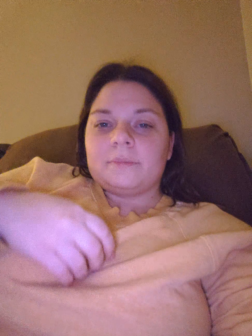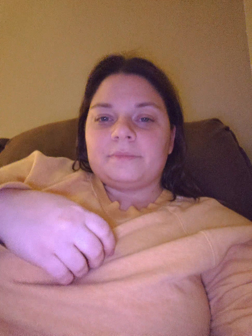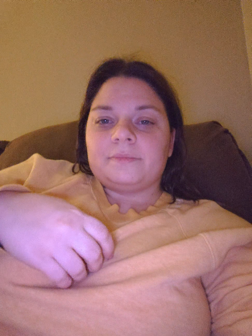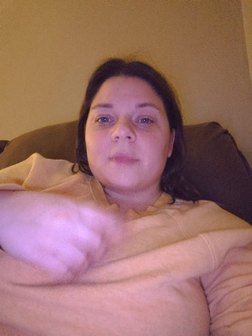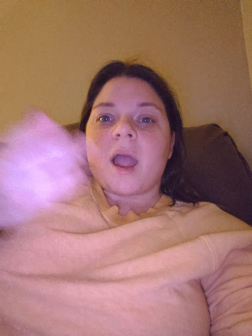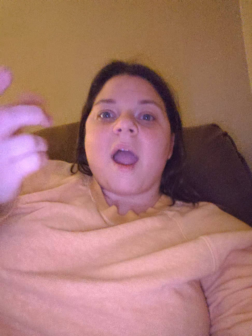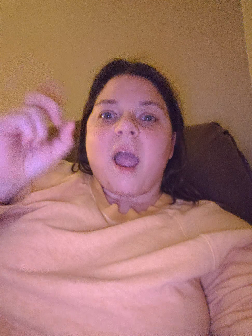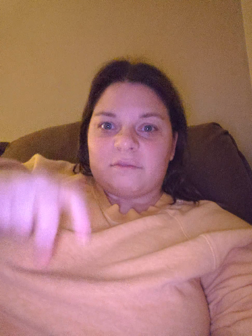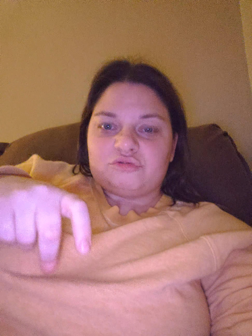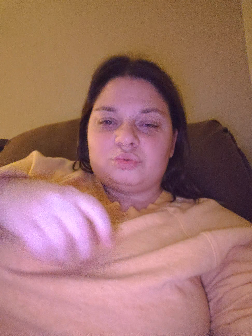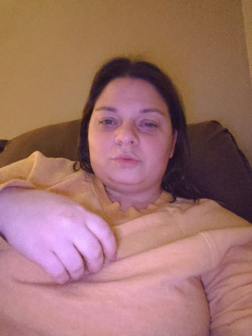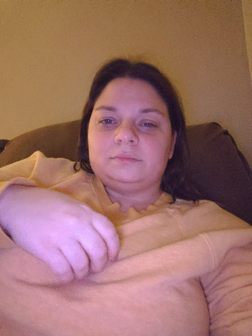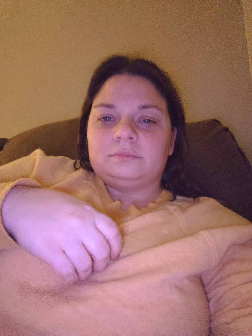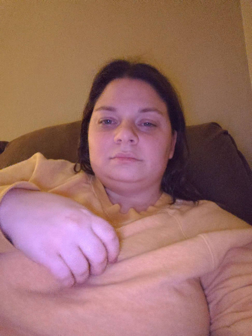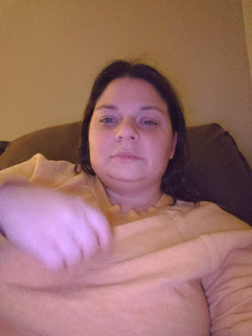have to